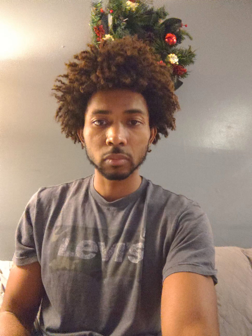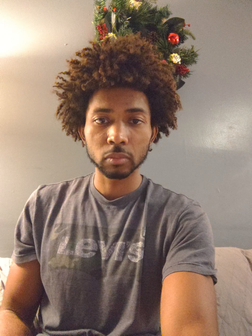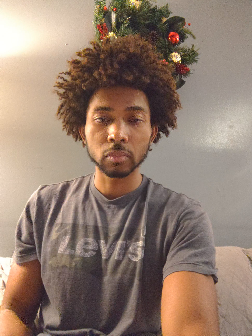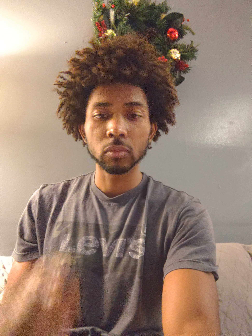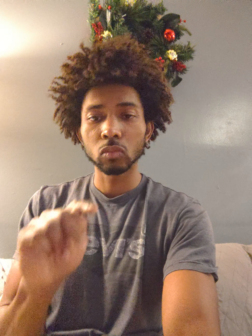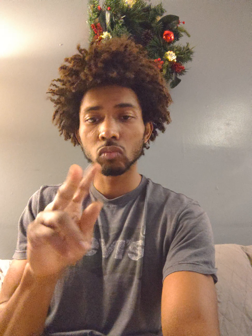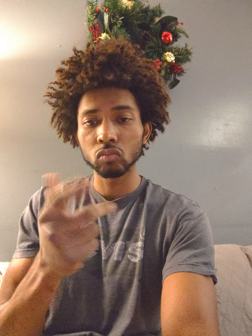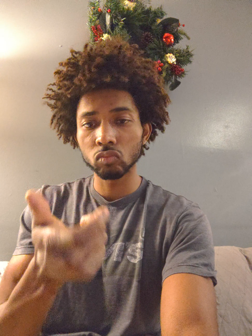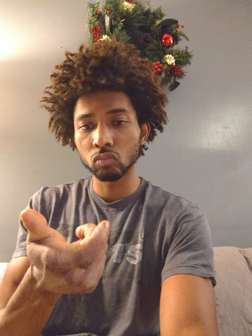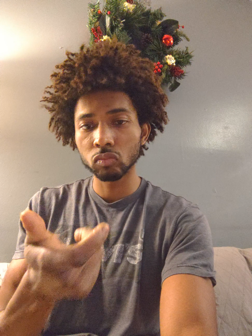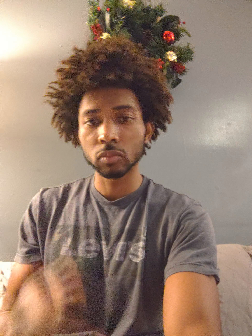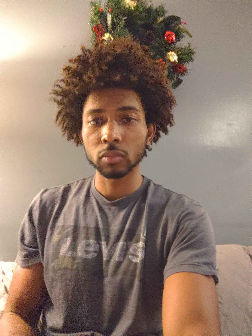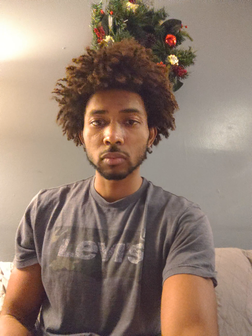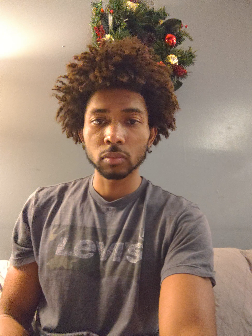TV